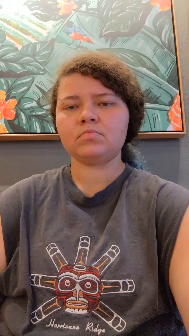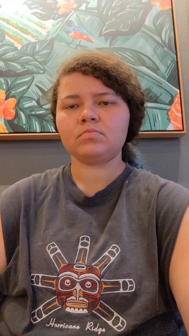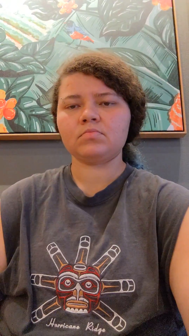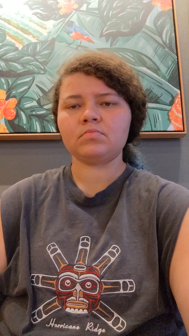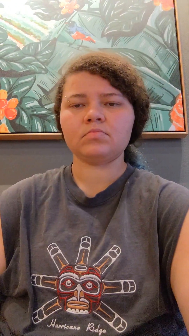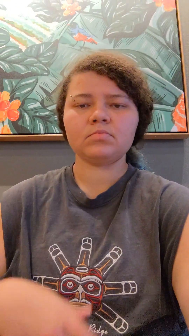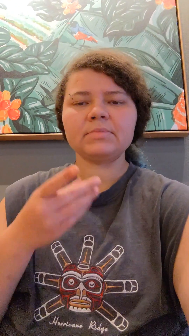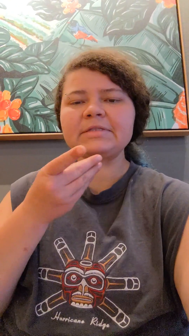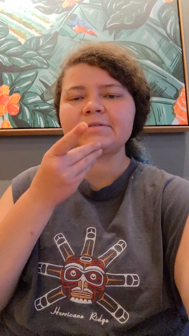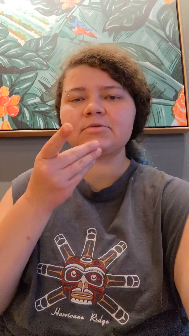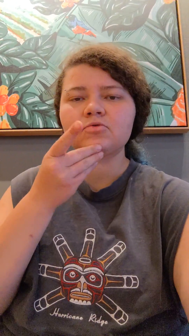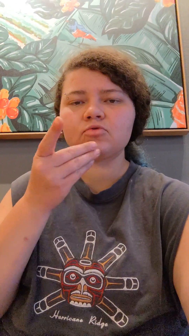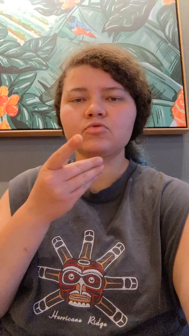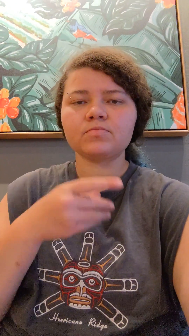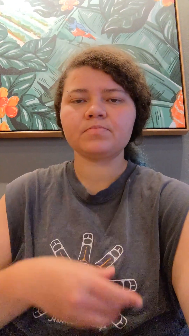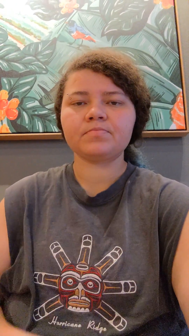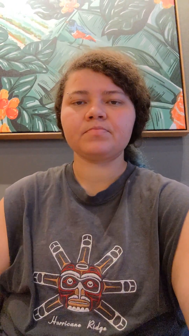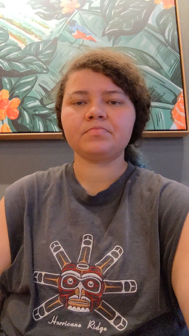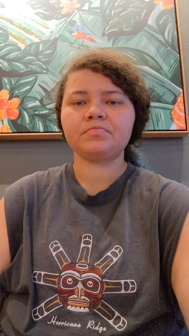dinner